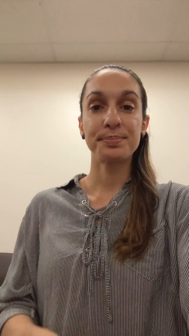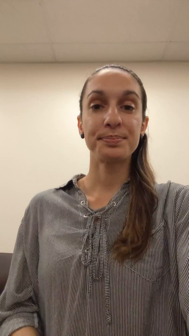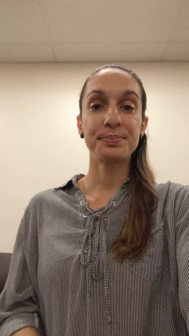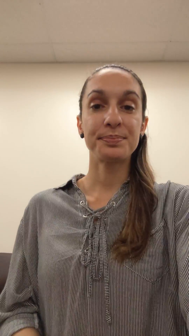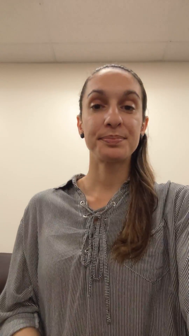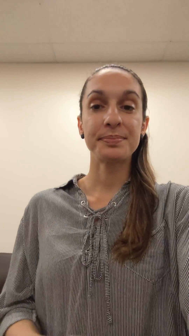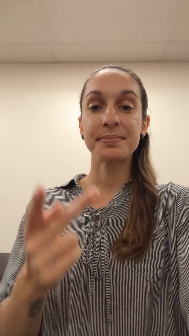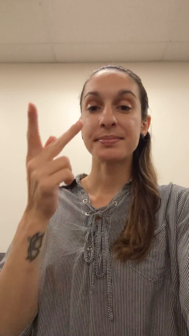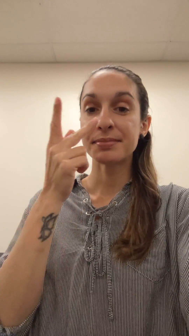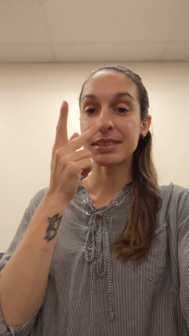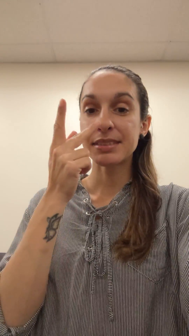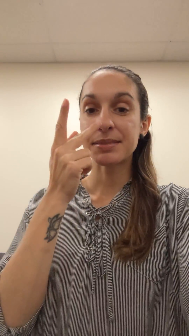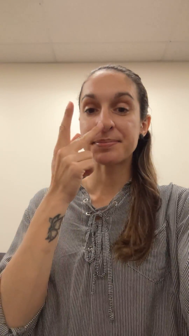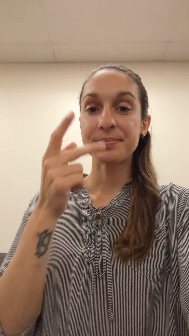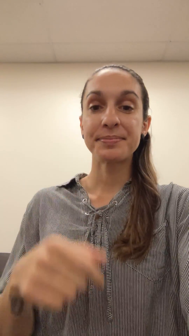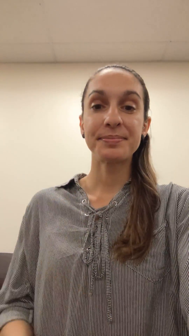penis